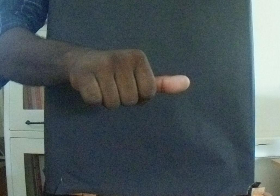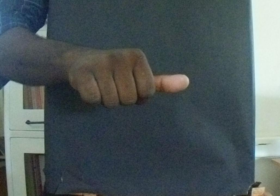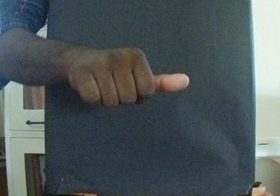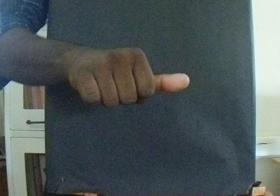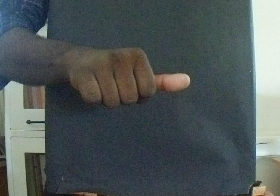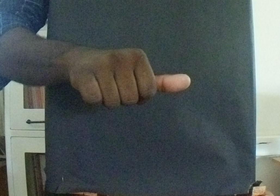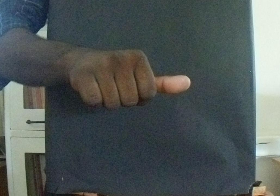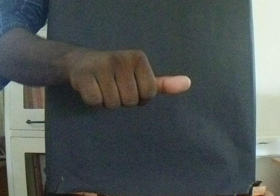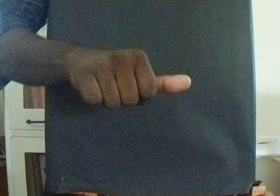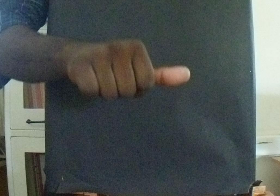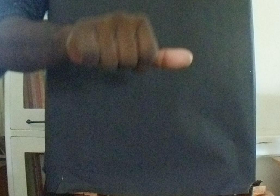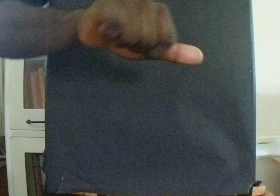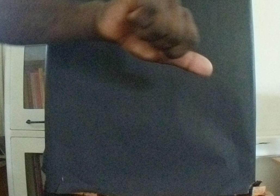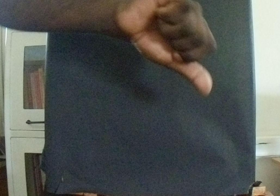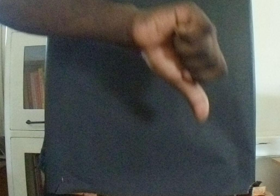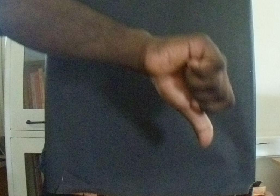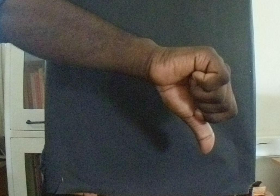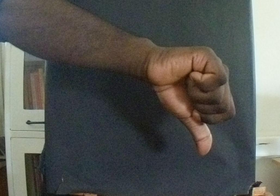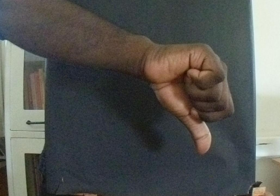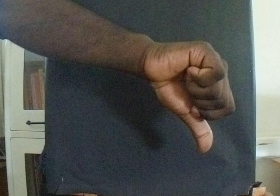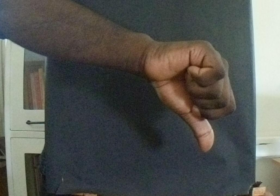lose